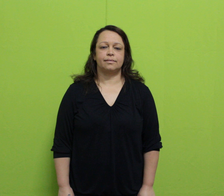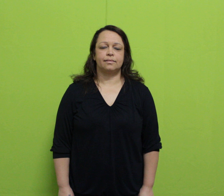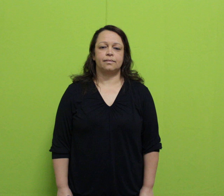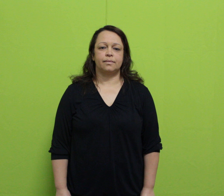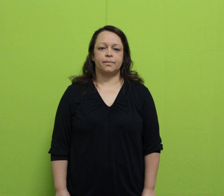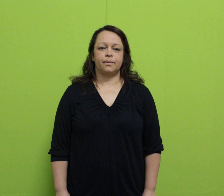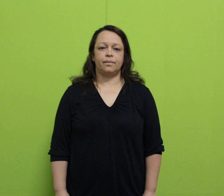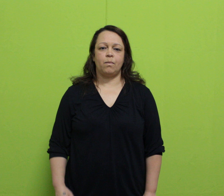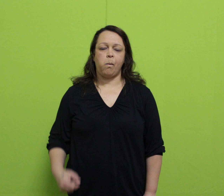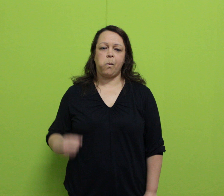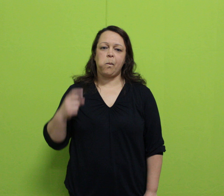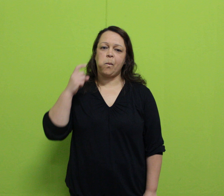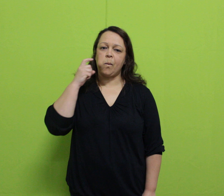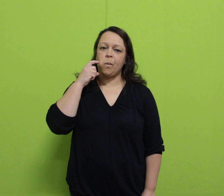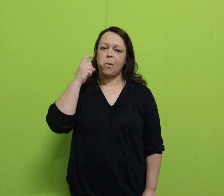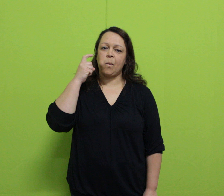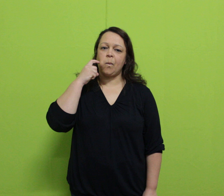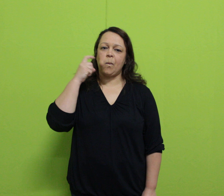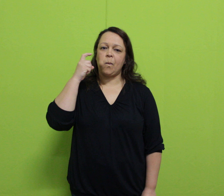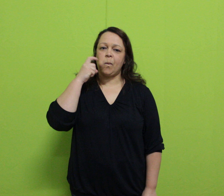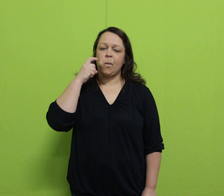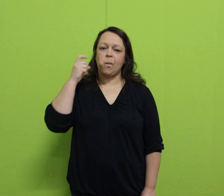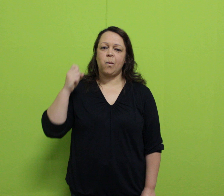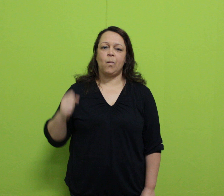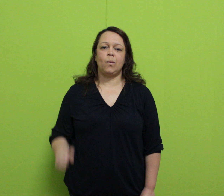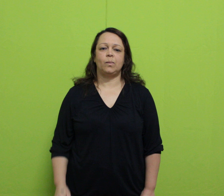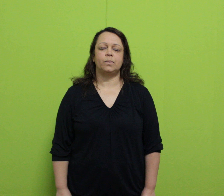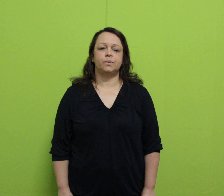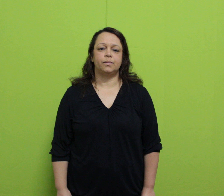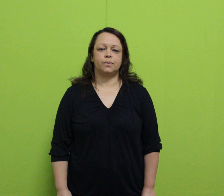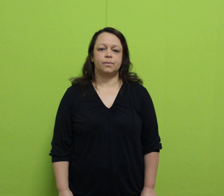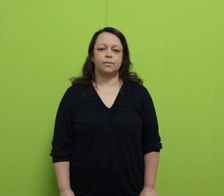bala